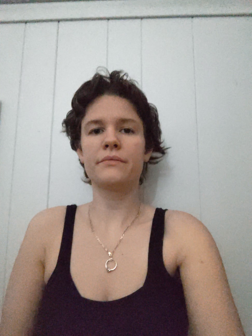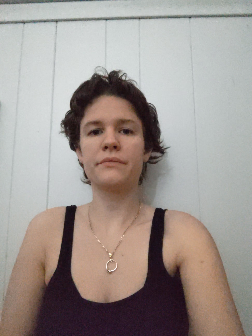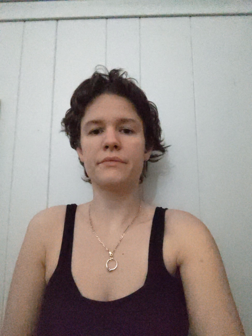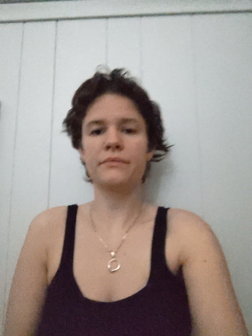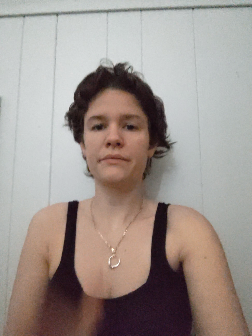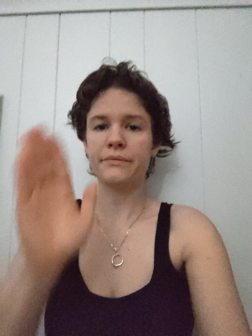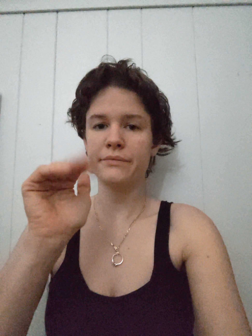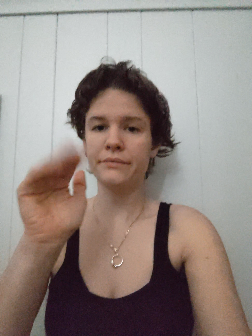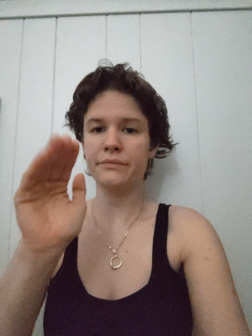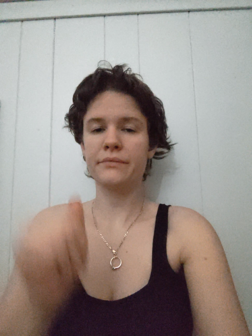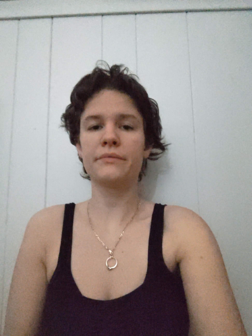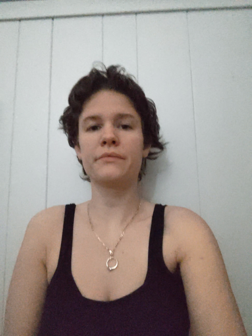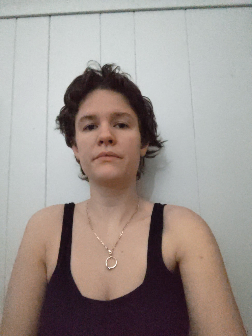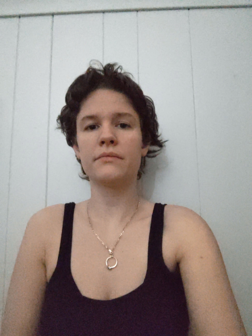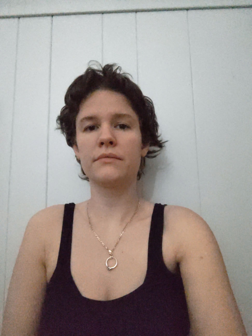bye